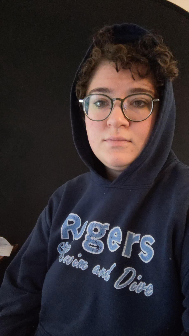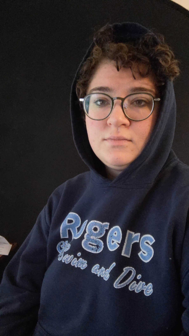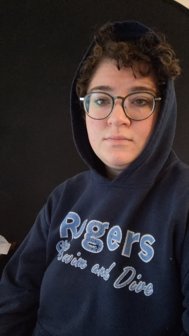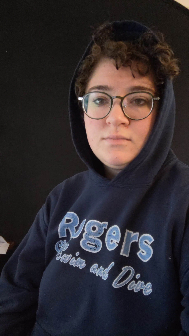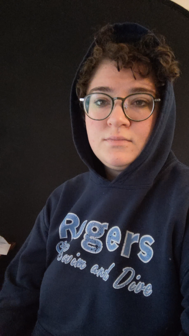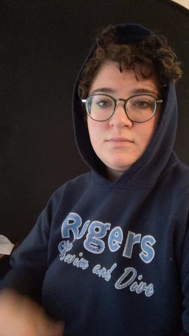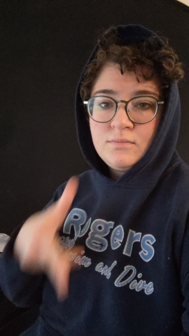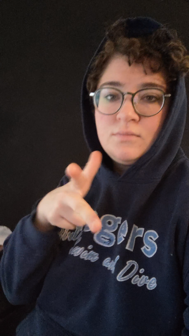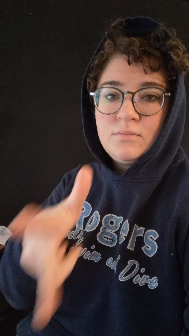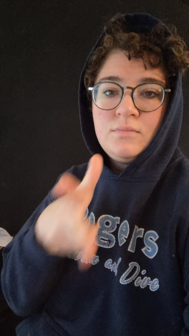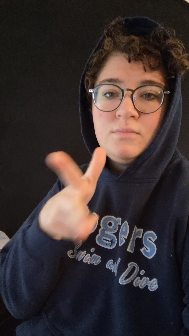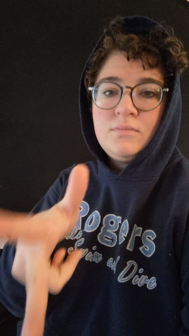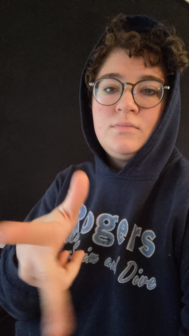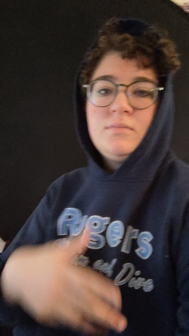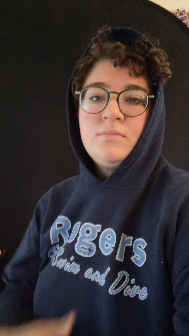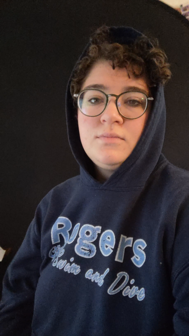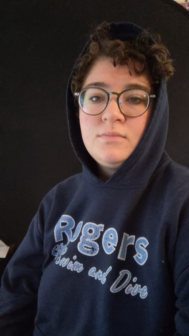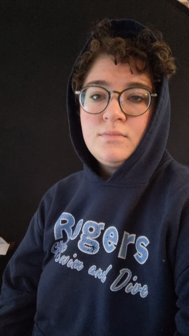garage